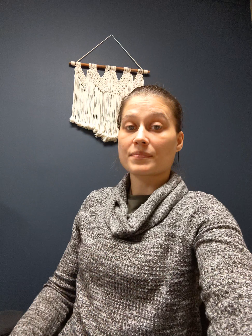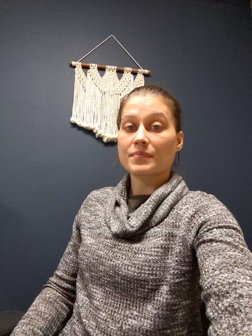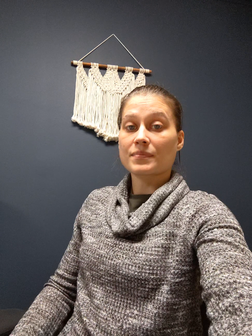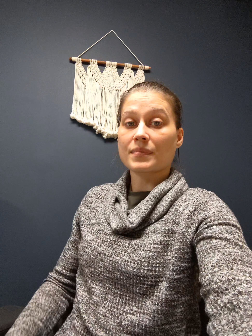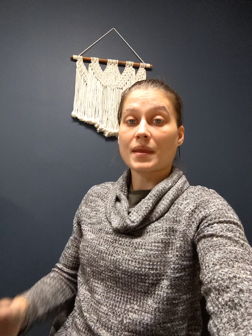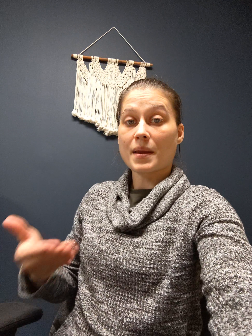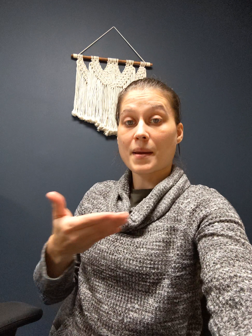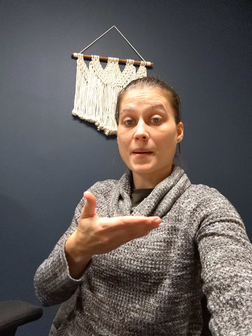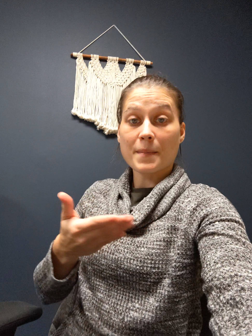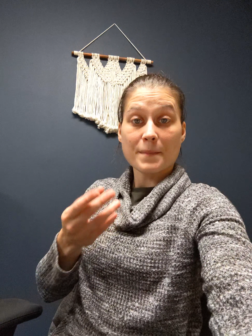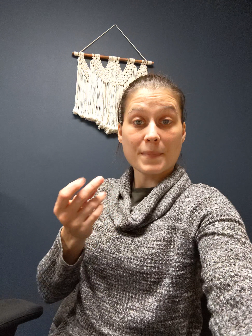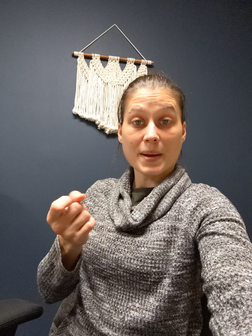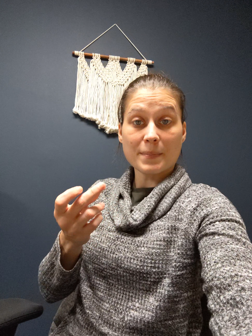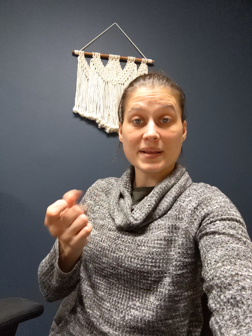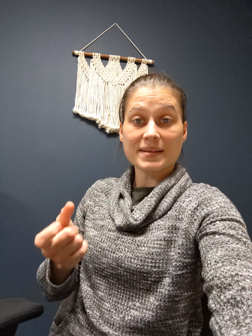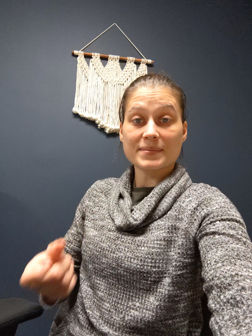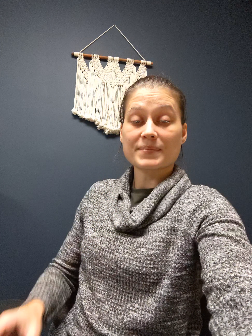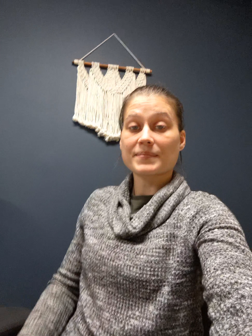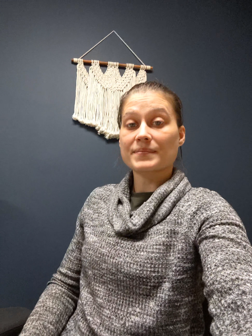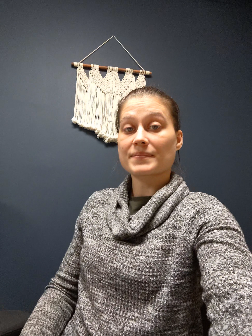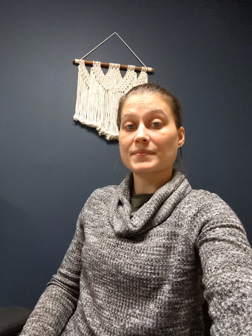puppy